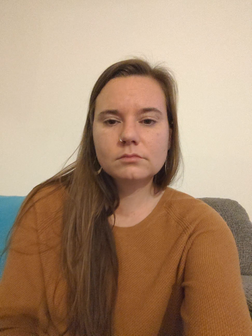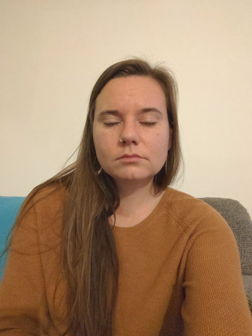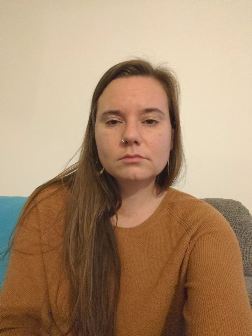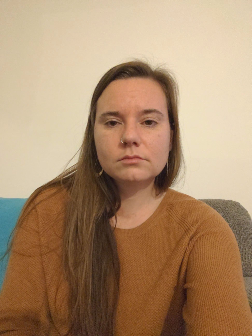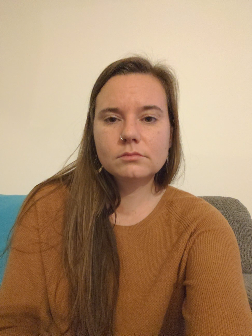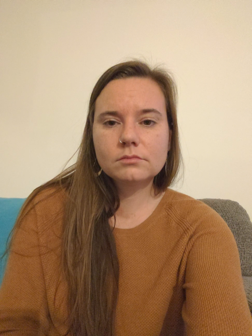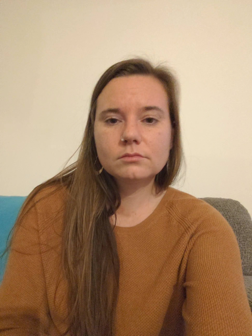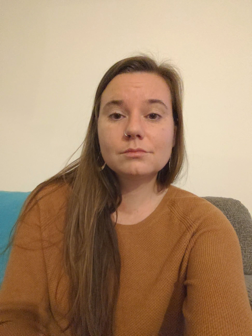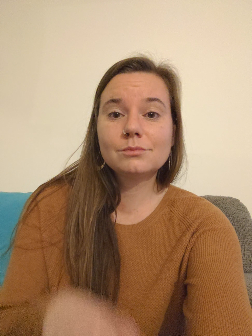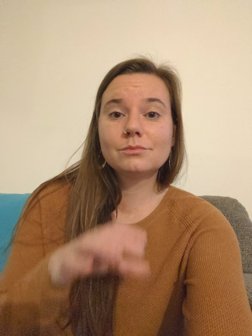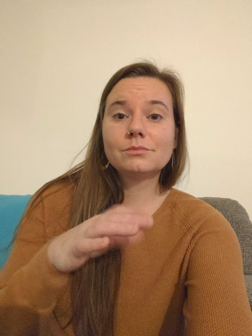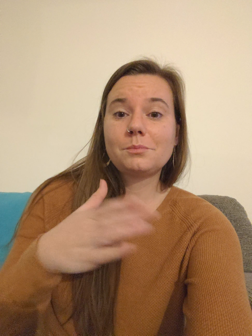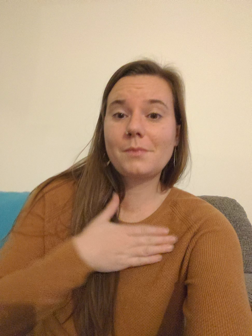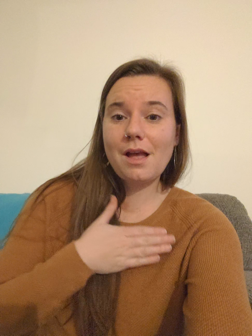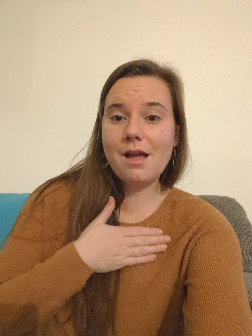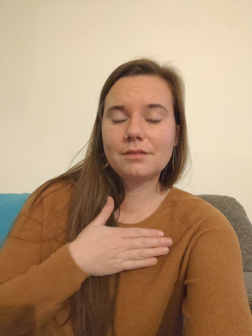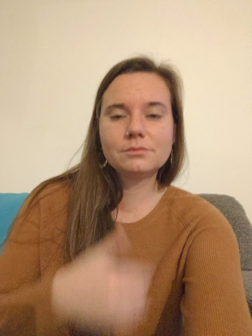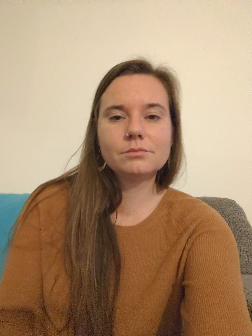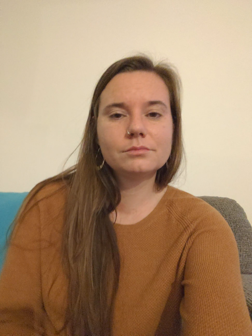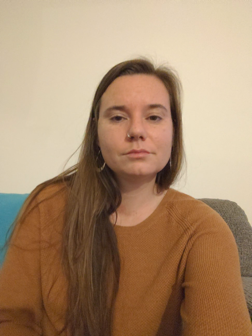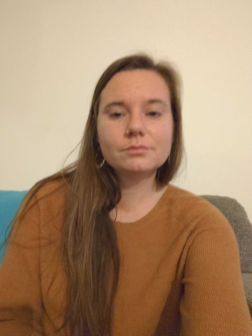my